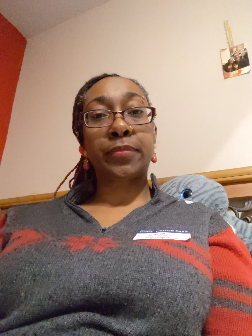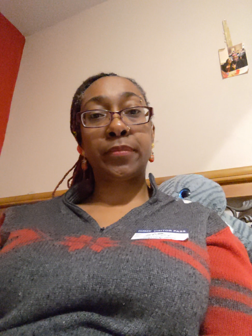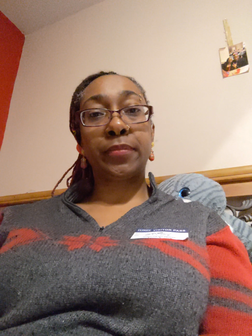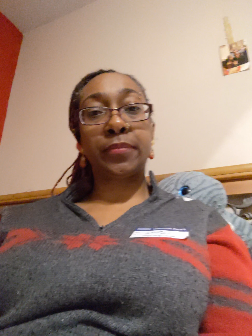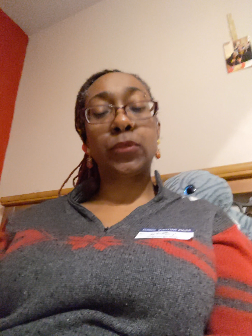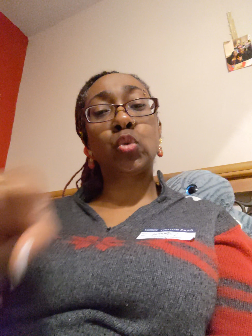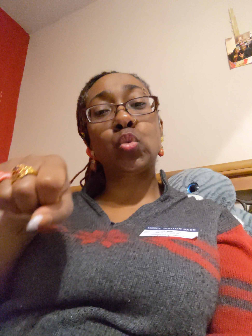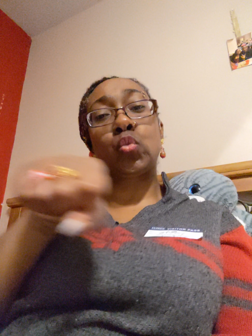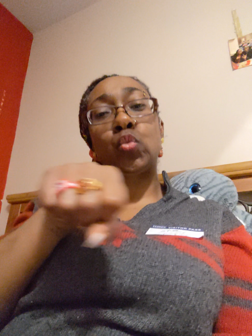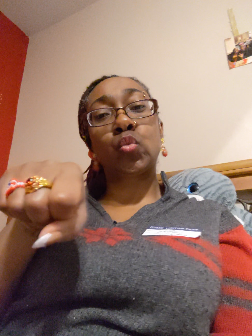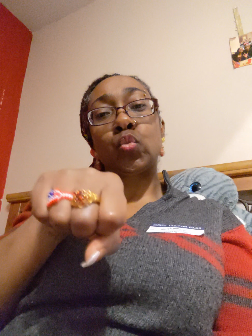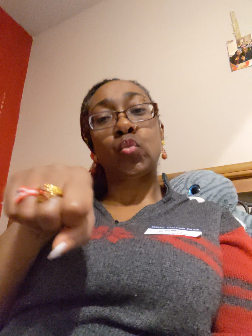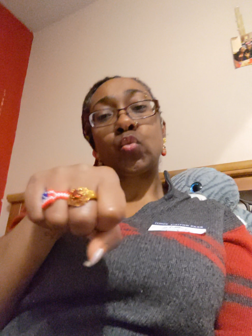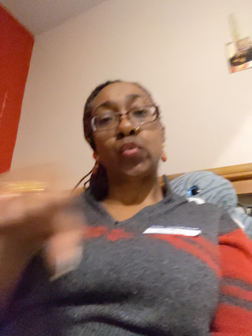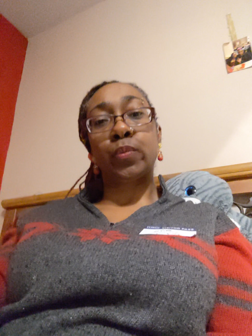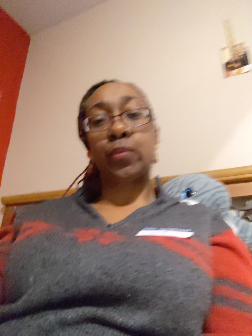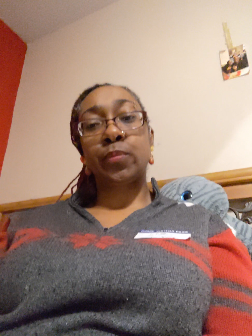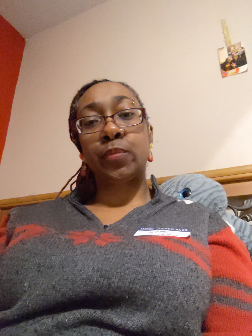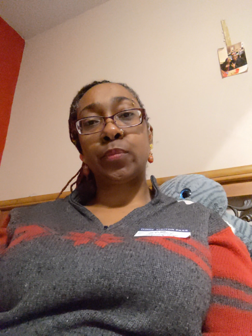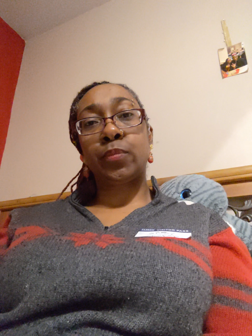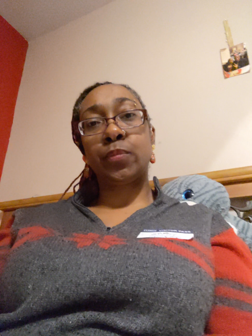shoe